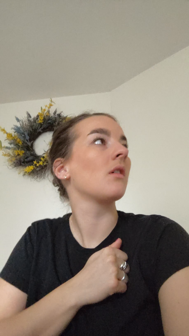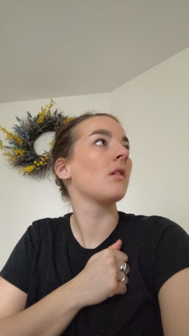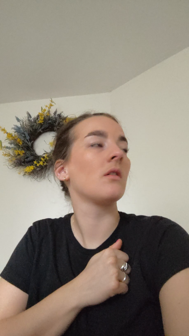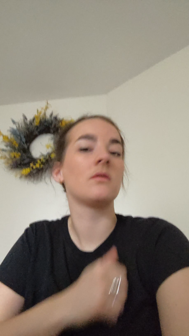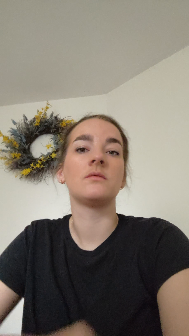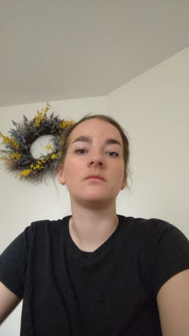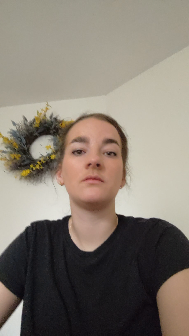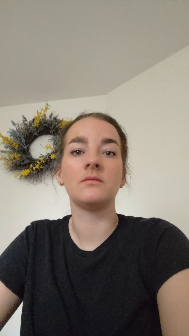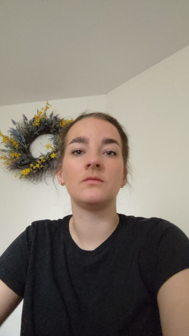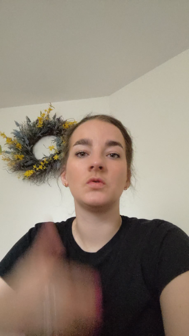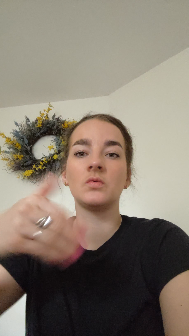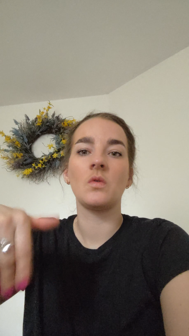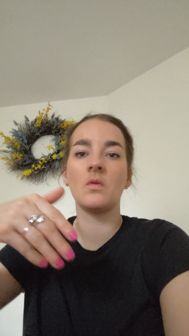shorts